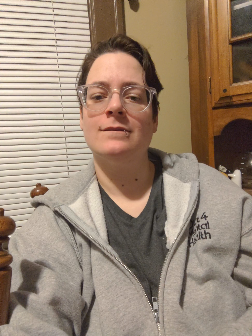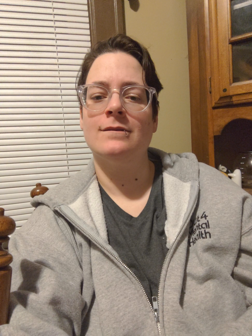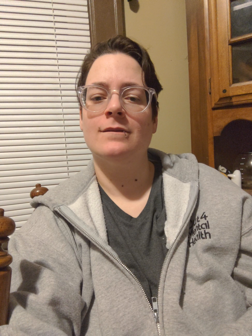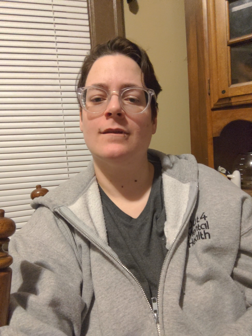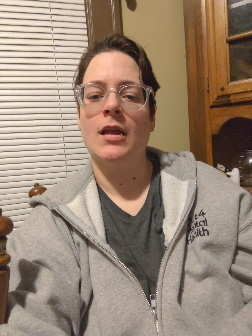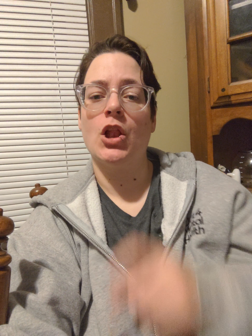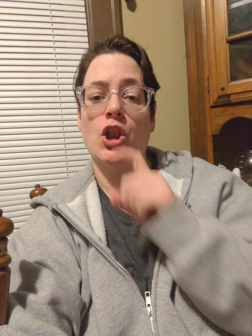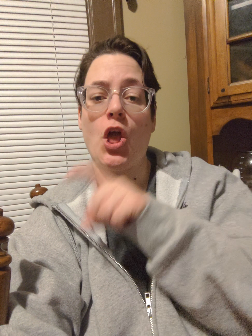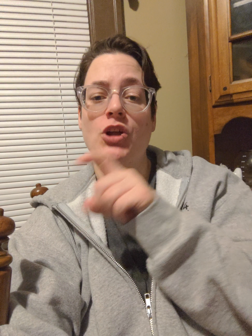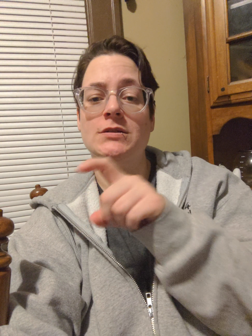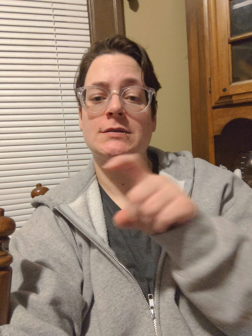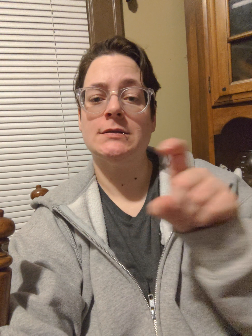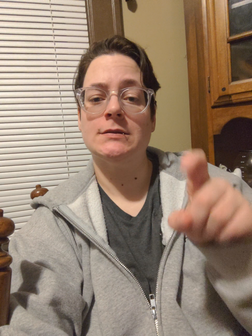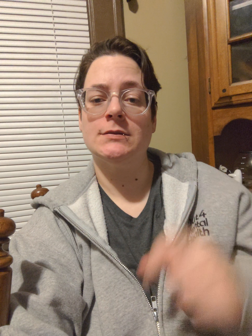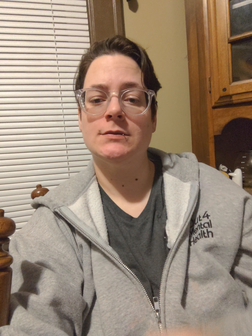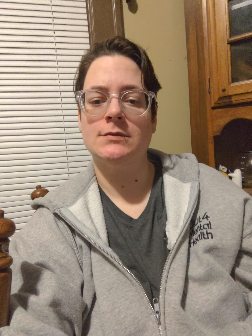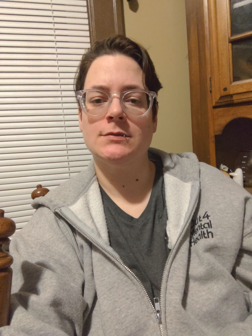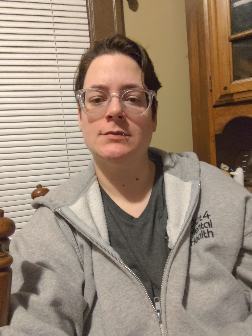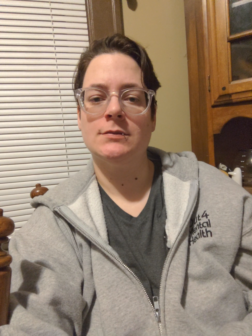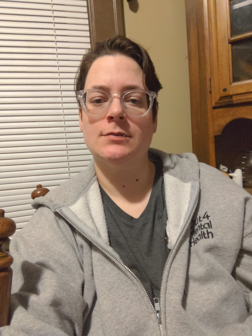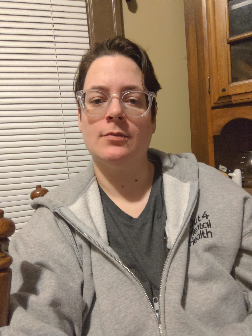closet